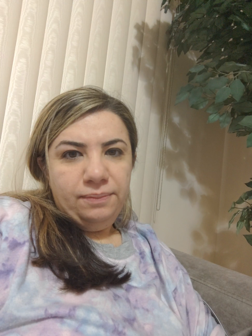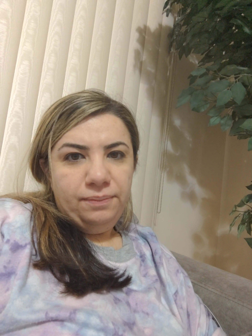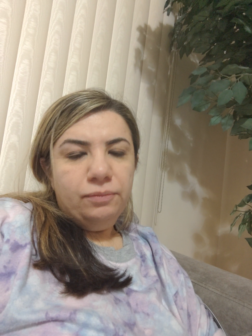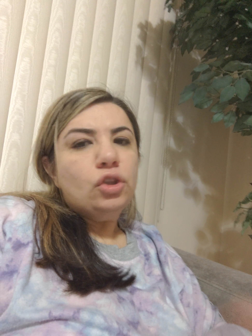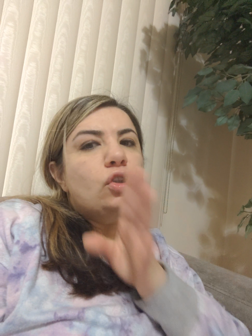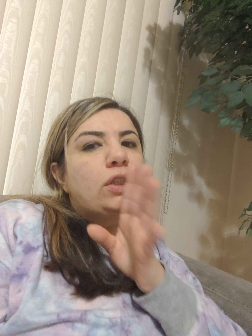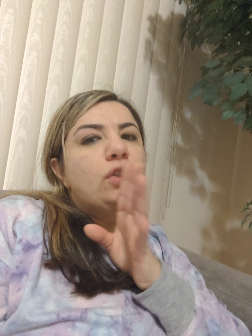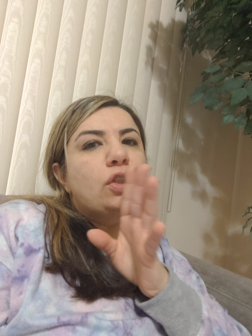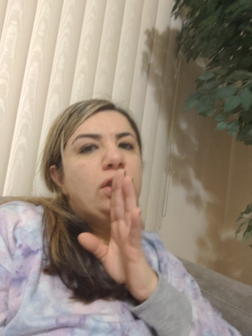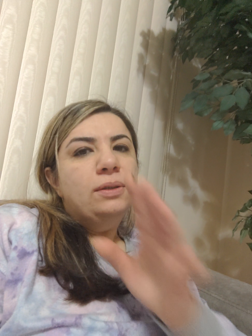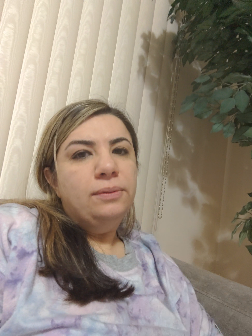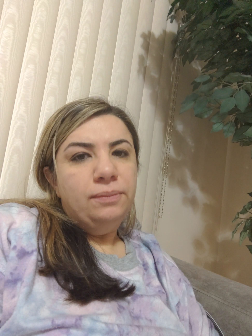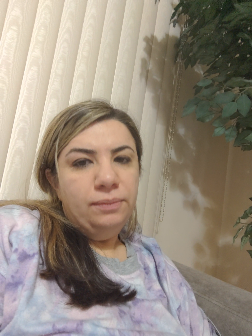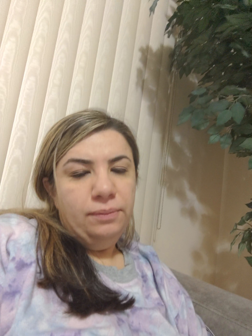talk